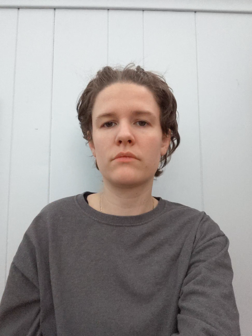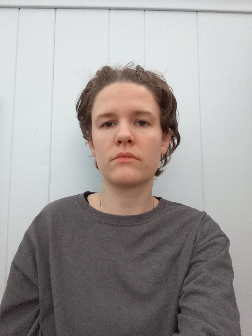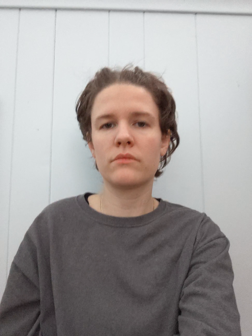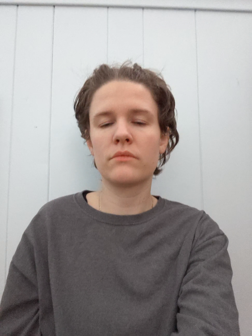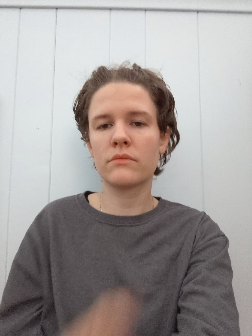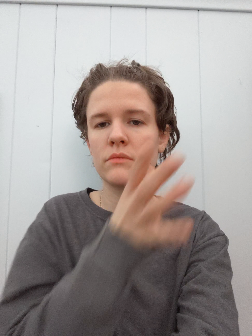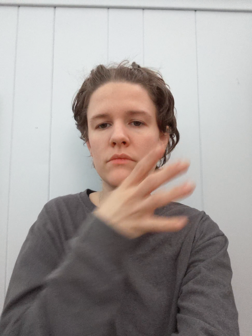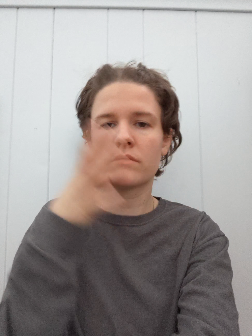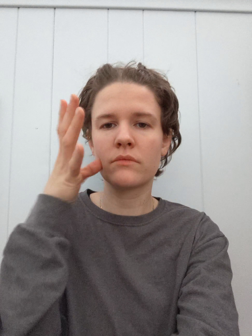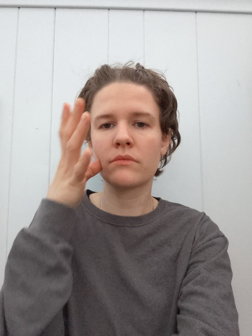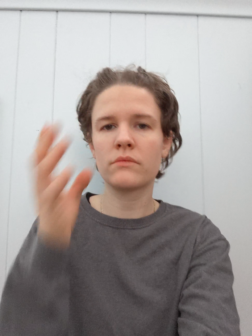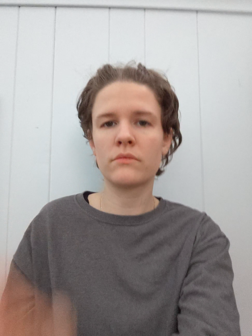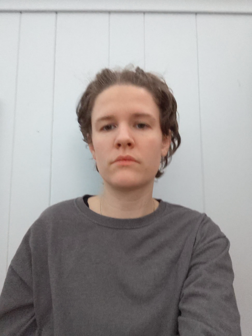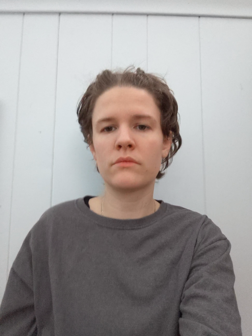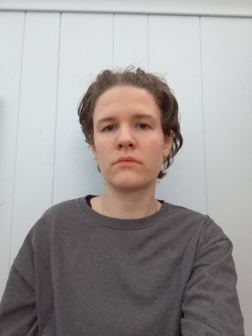farm